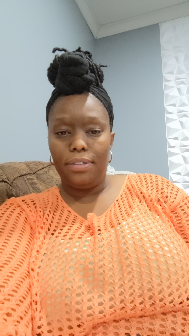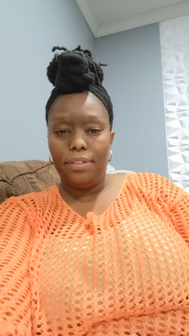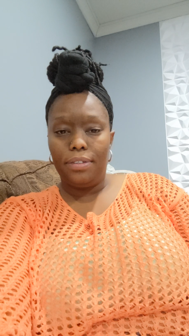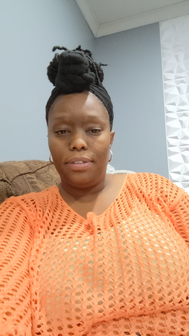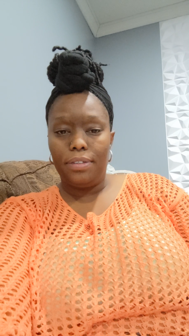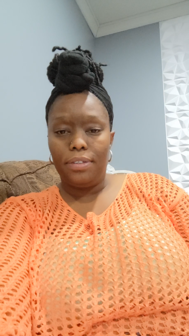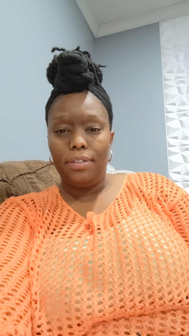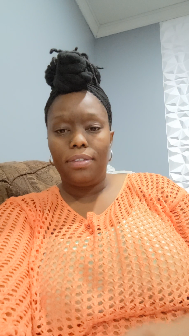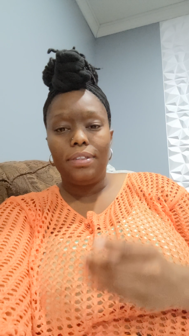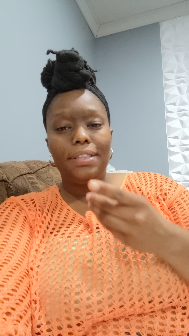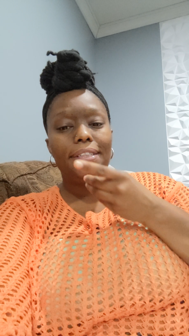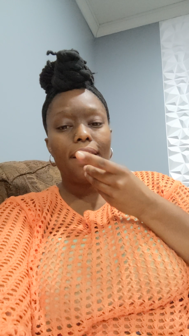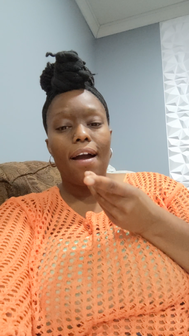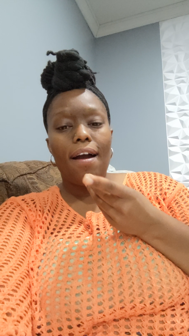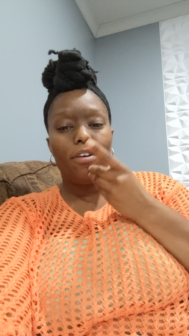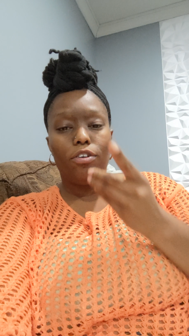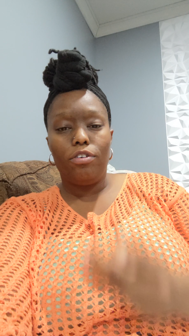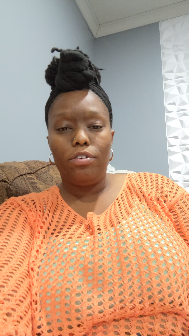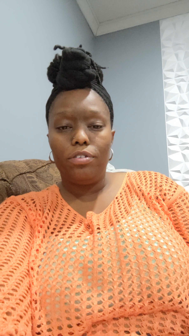dinner